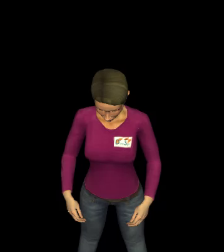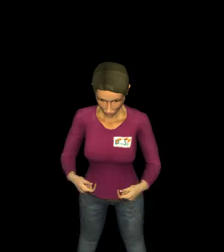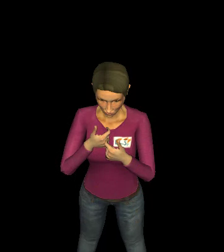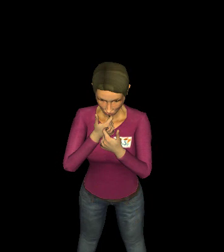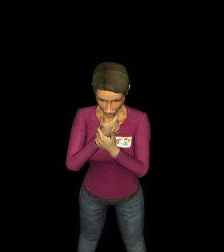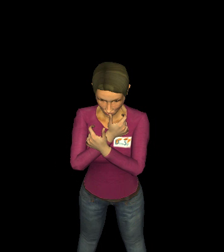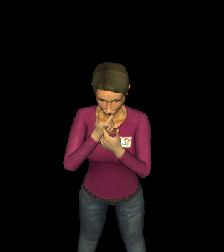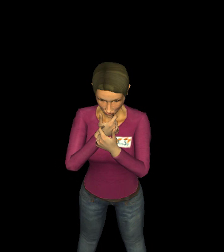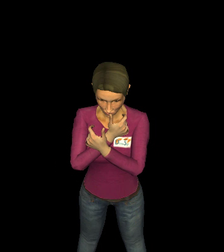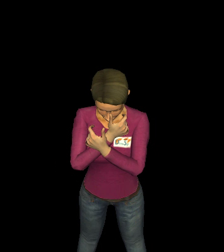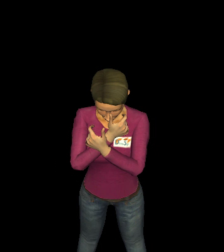يضحك